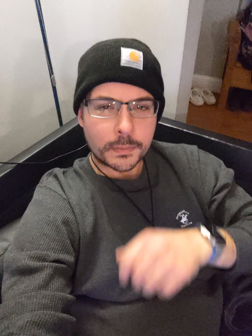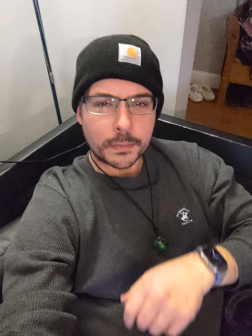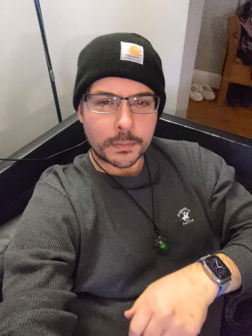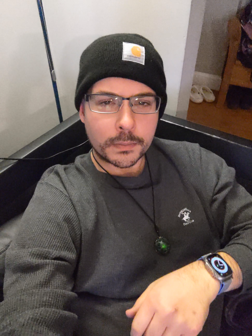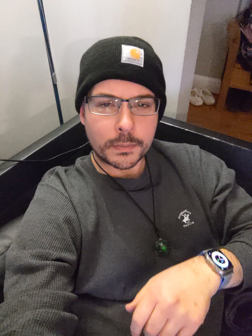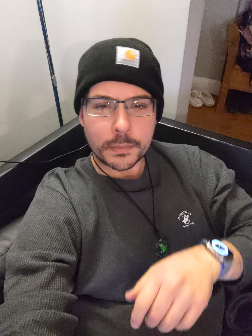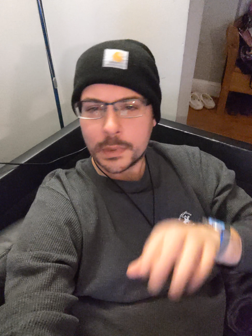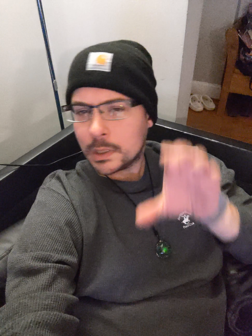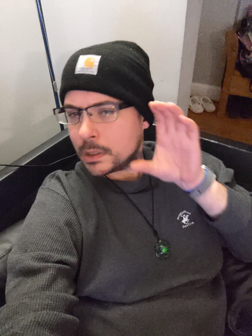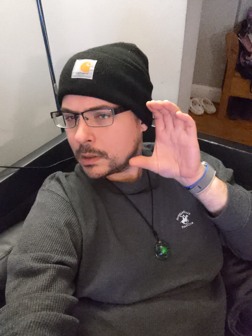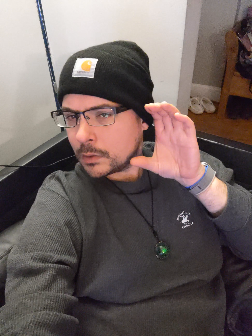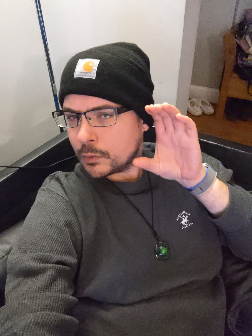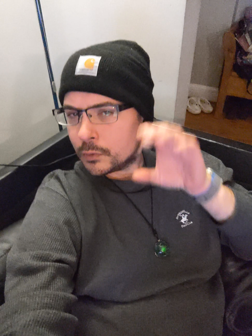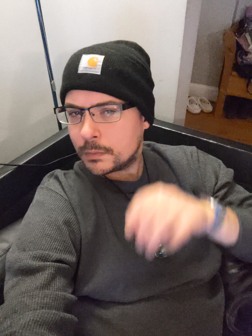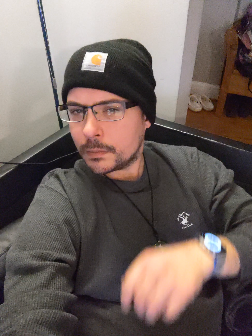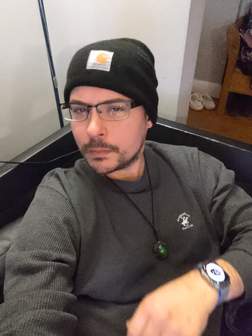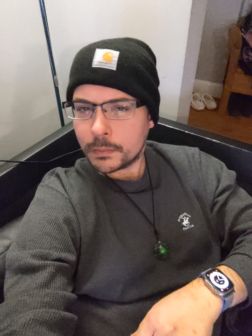hear